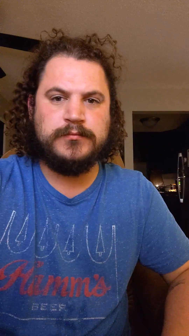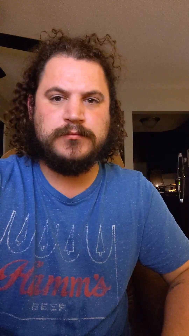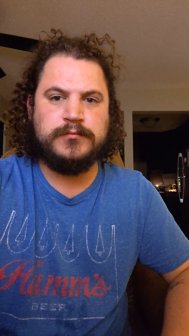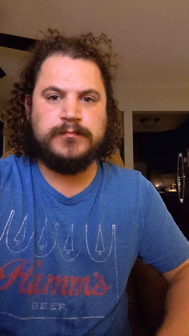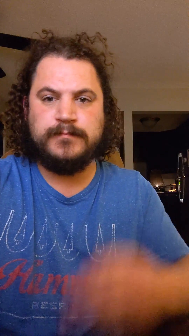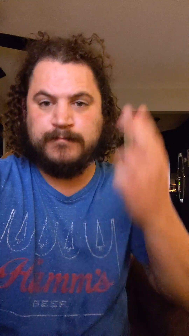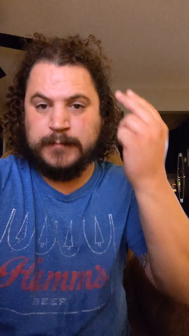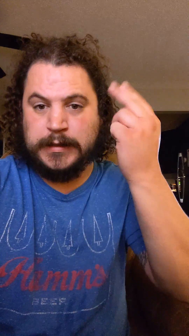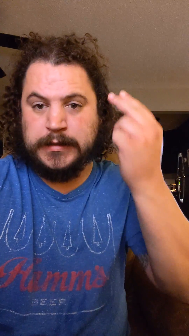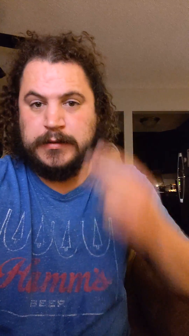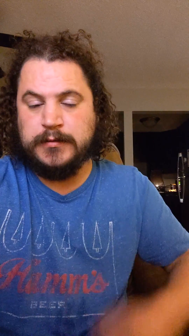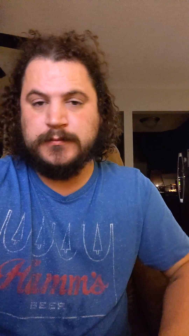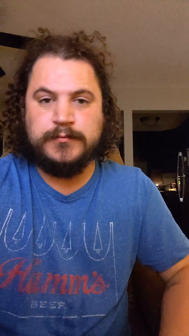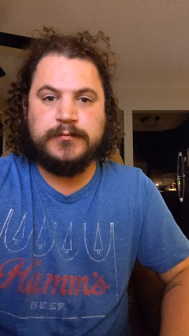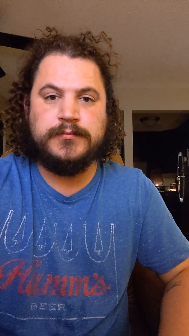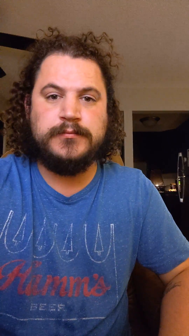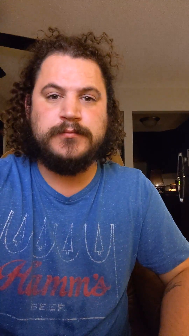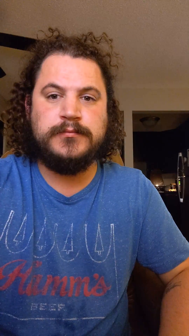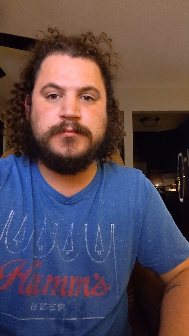bunny